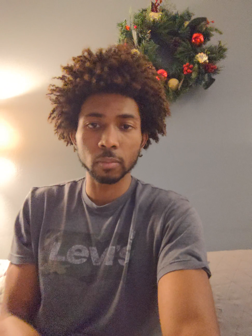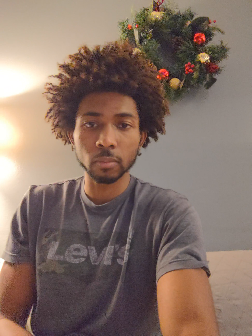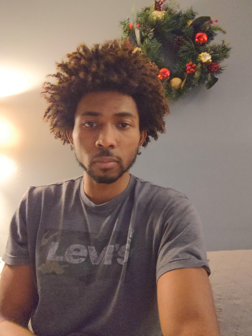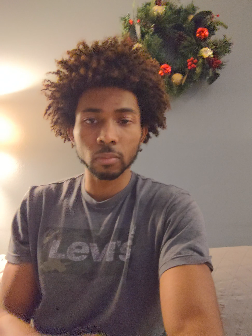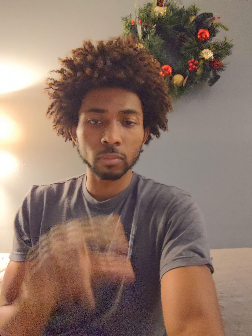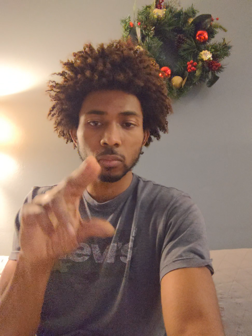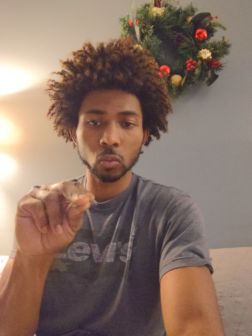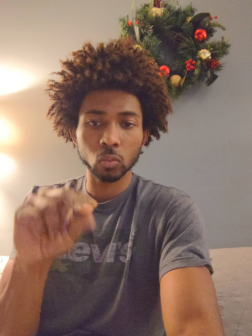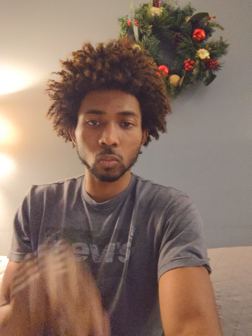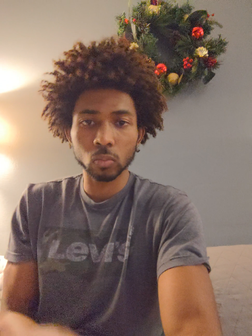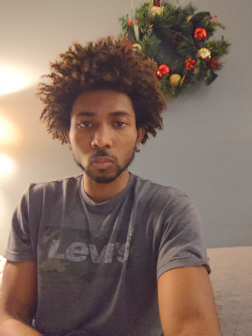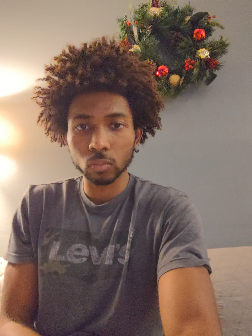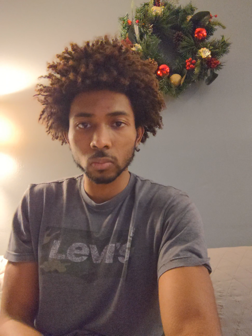no